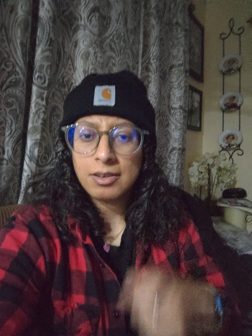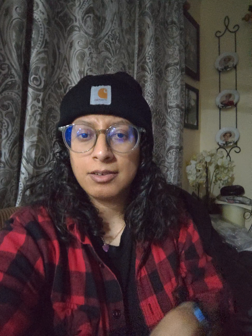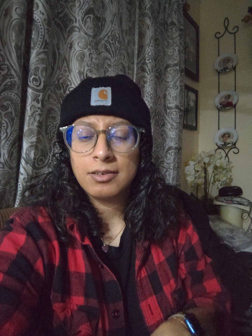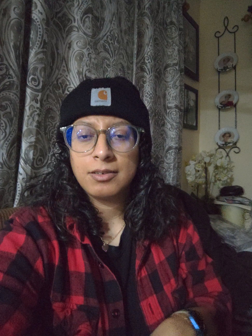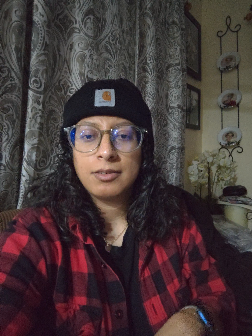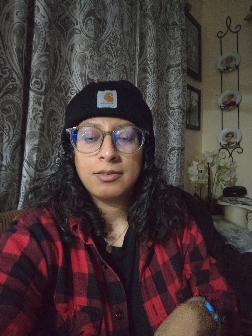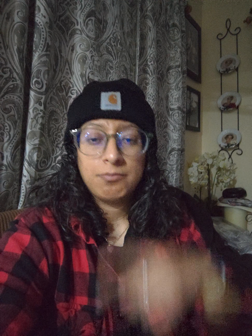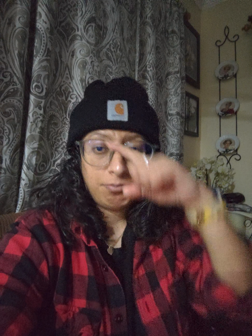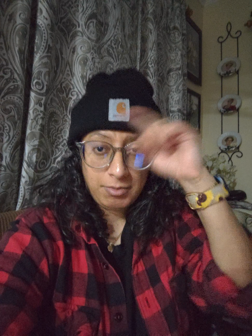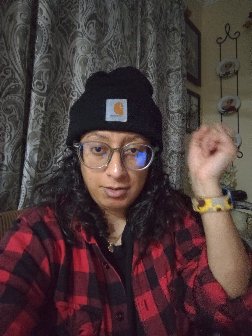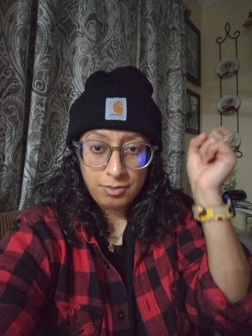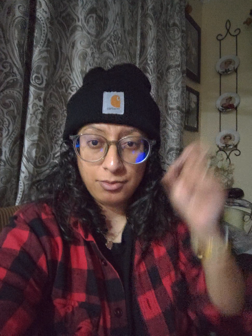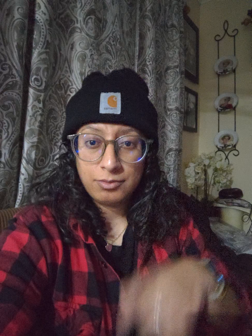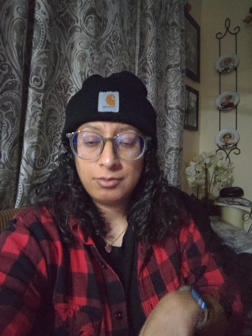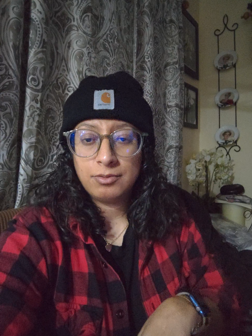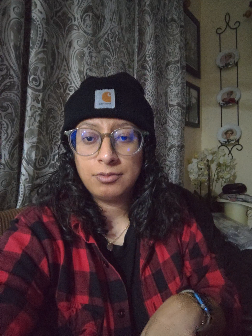because